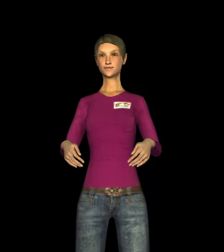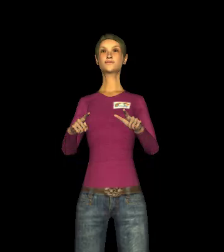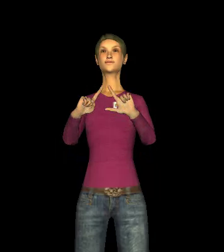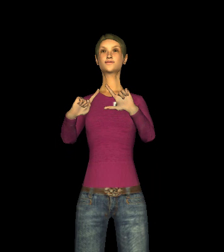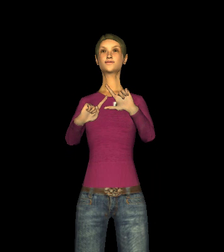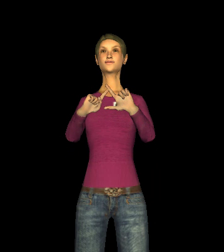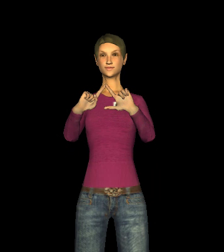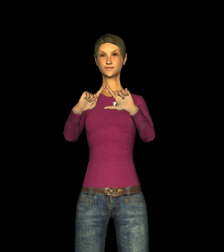دائرة